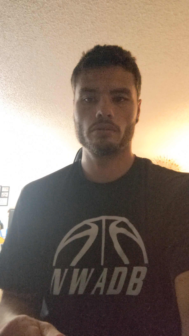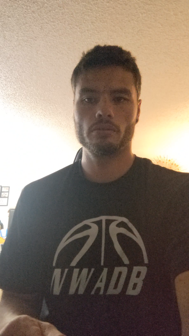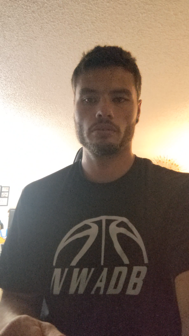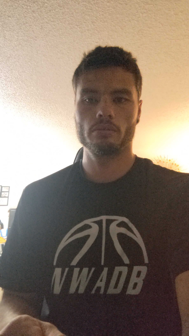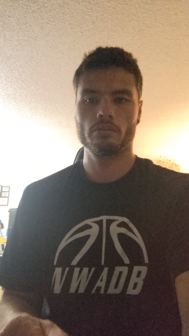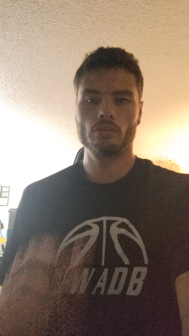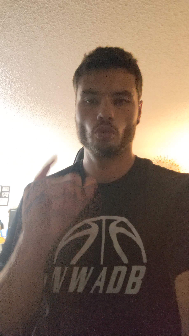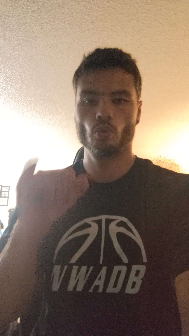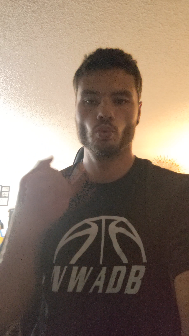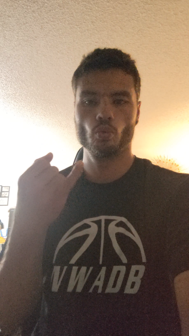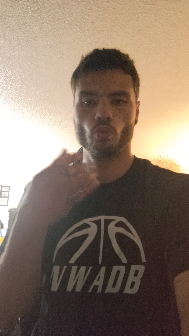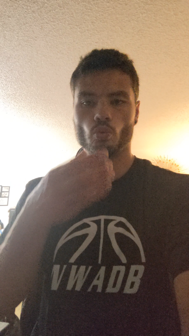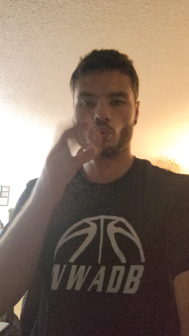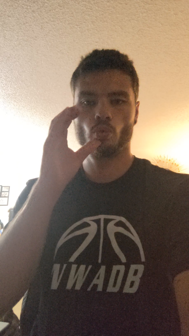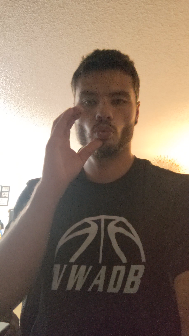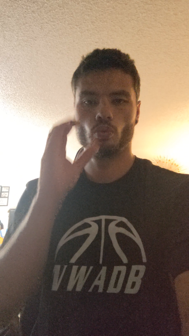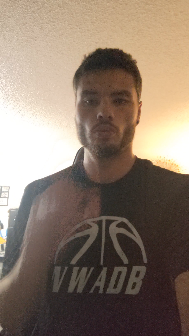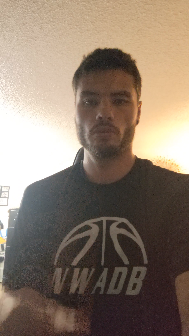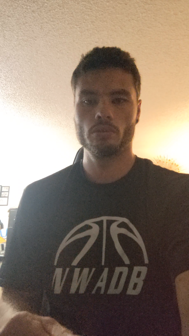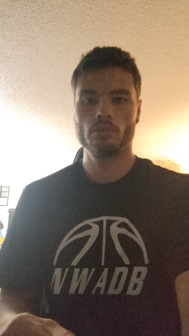juice